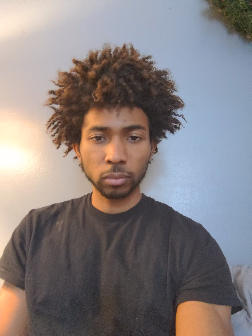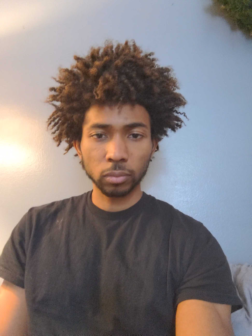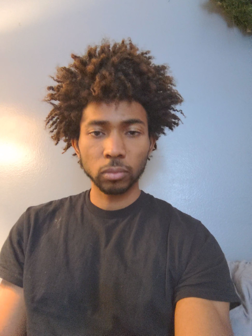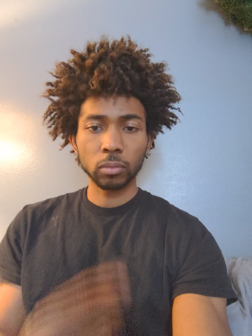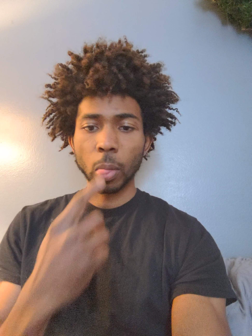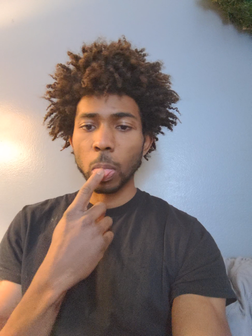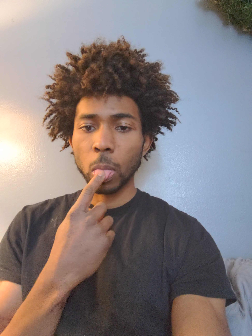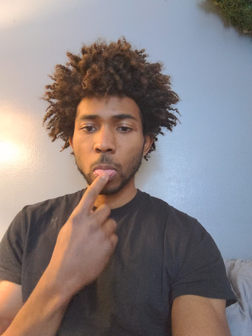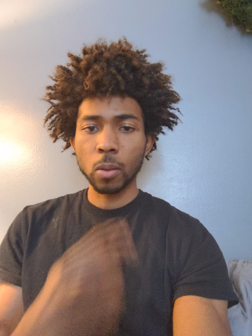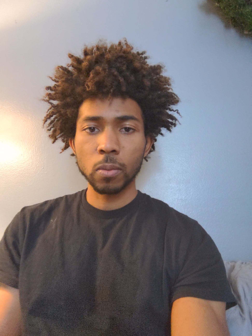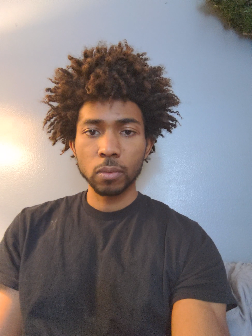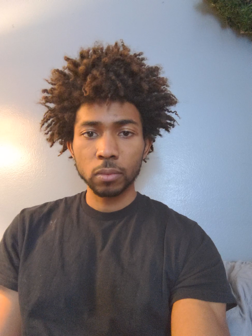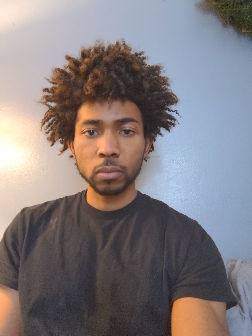tongue